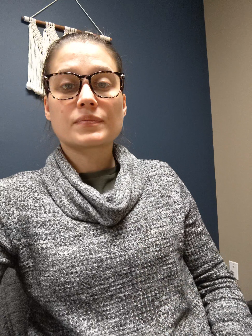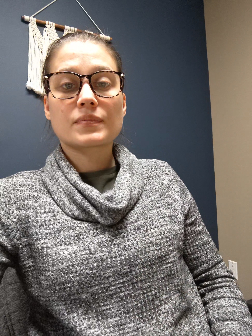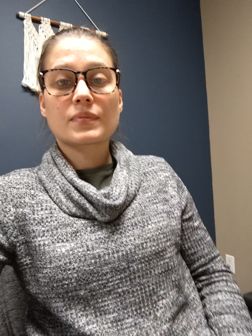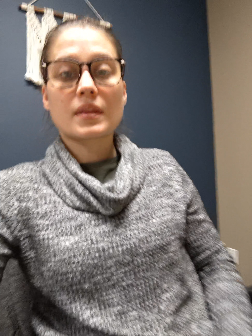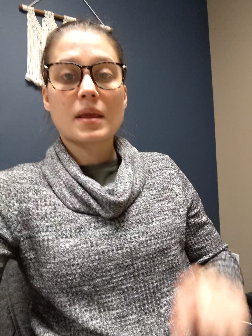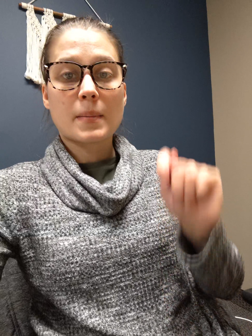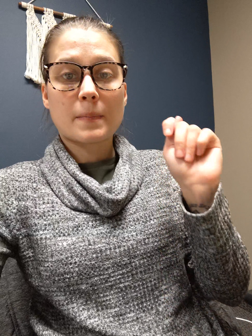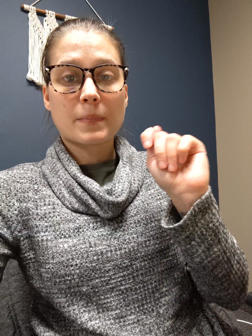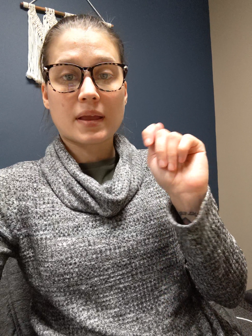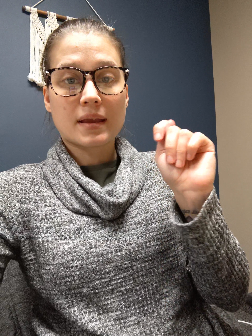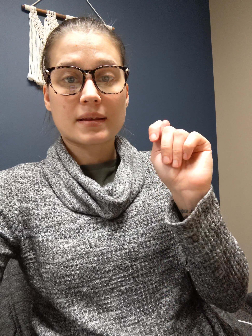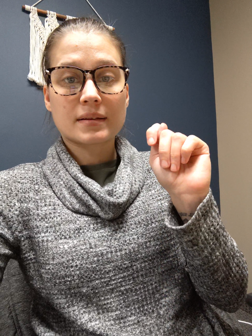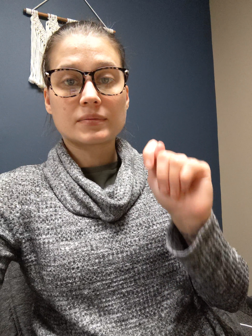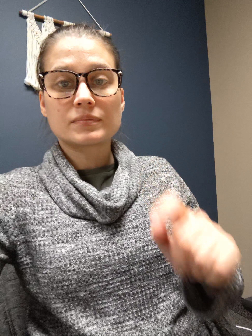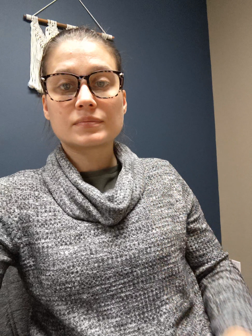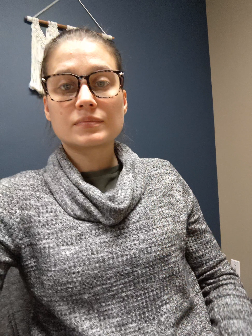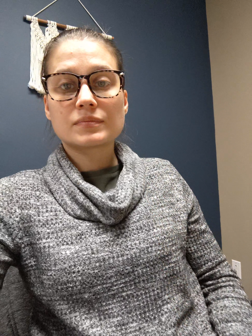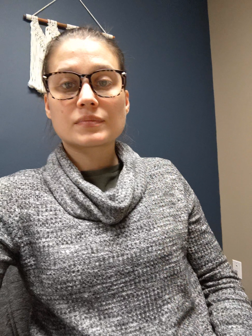potty